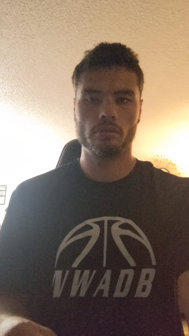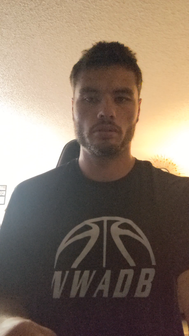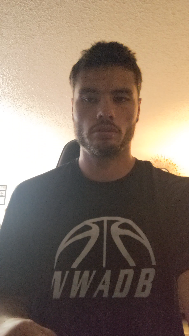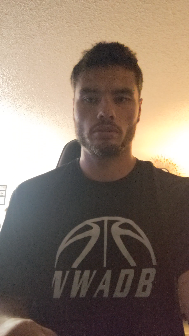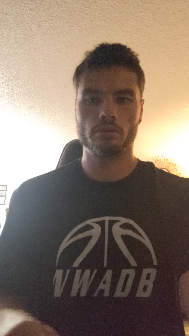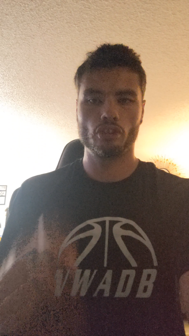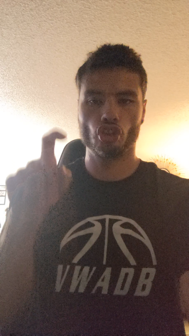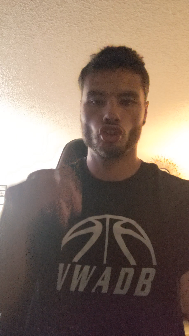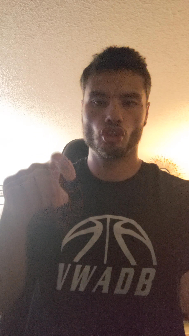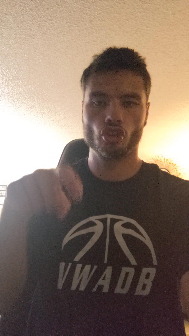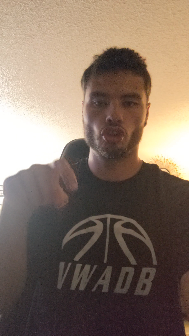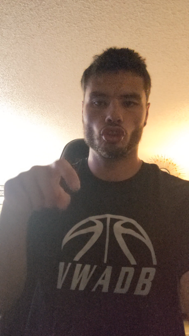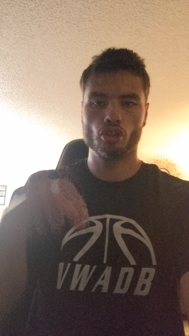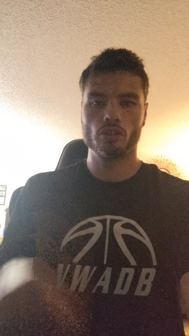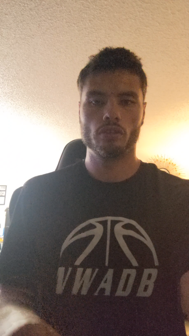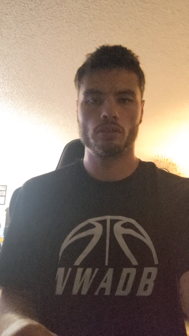should